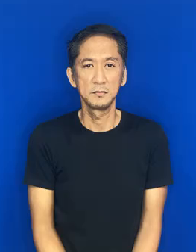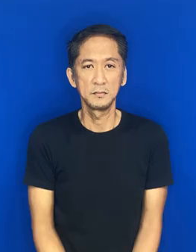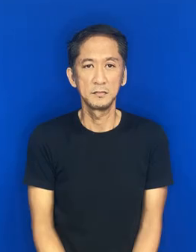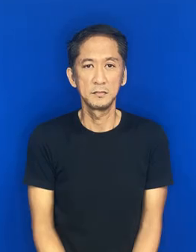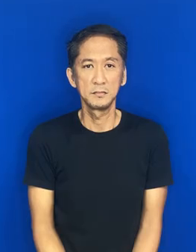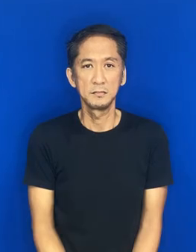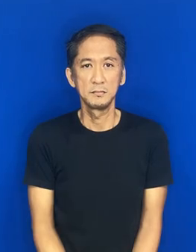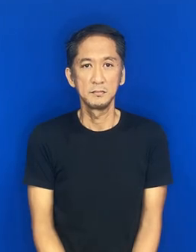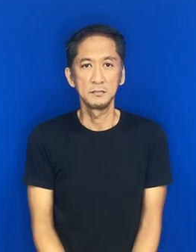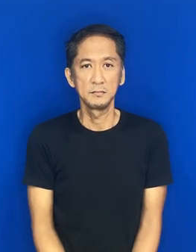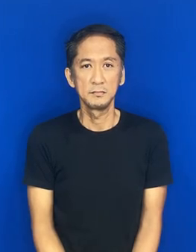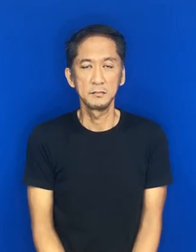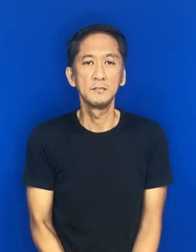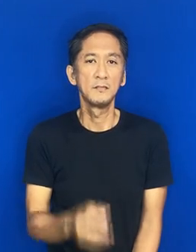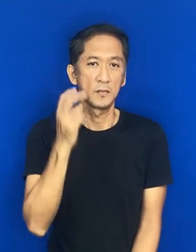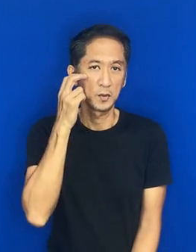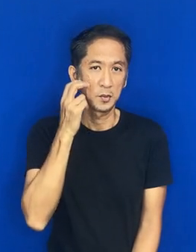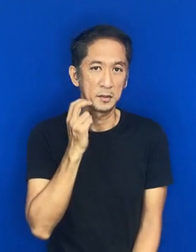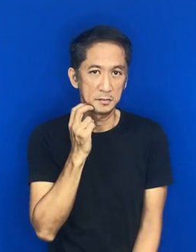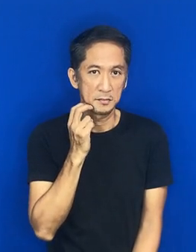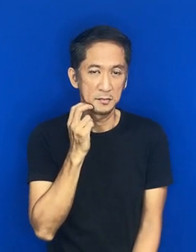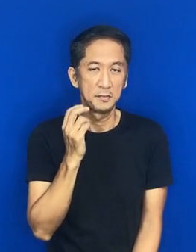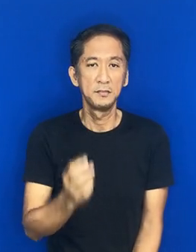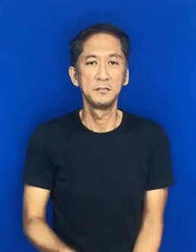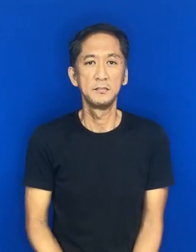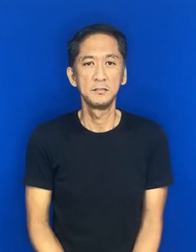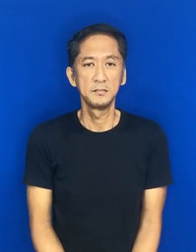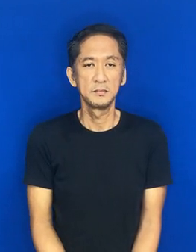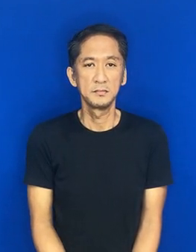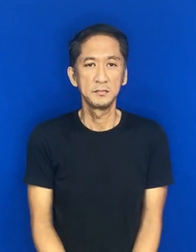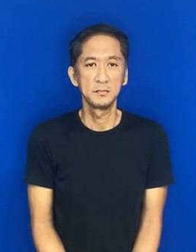wine